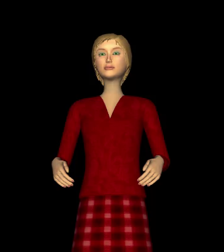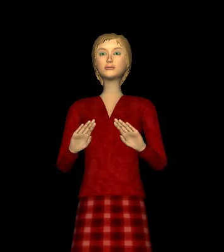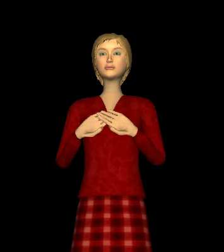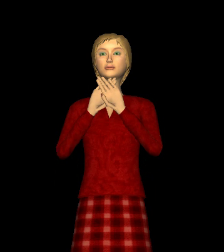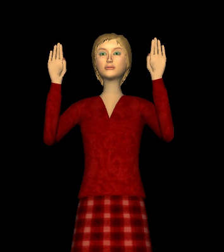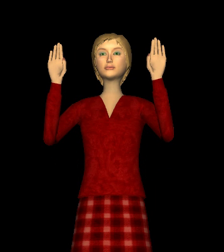سماء